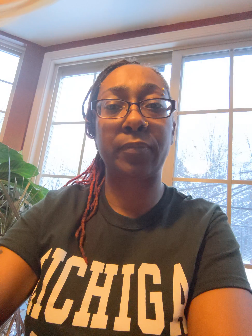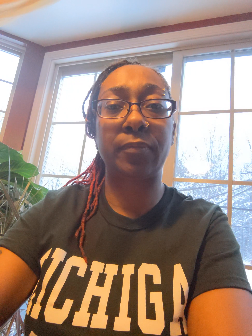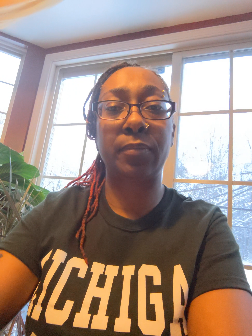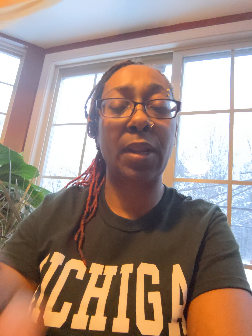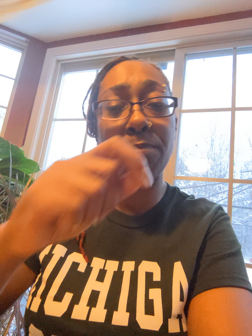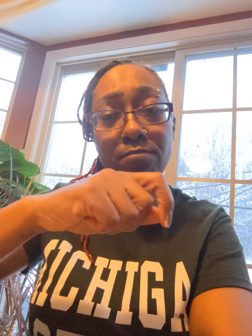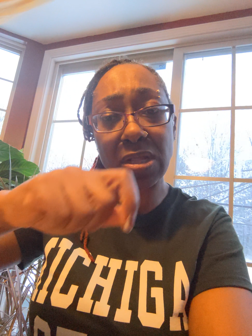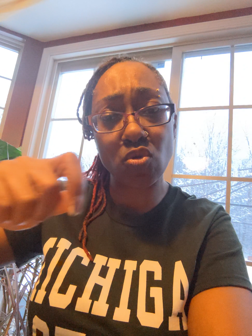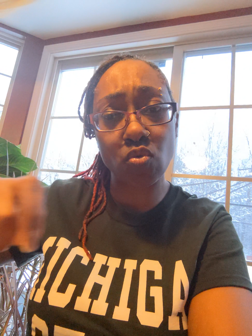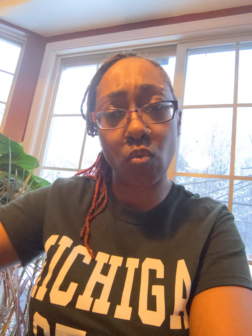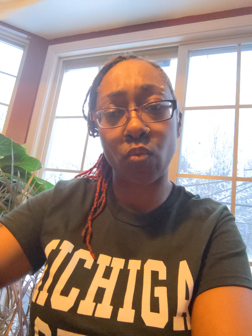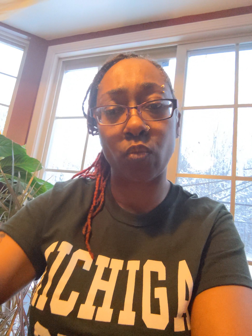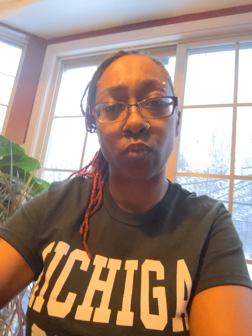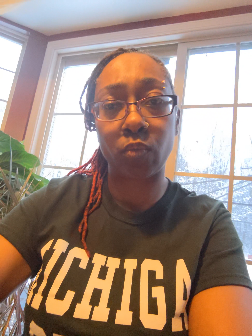pencil